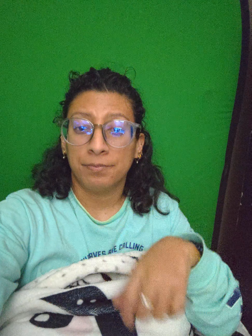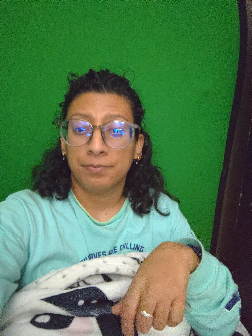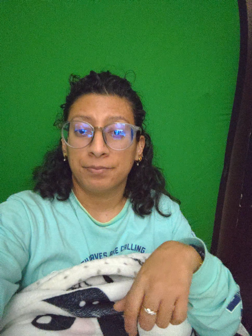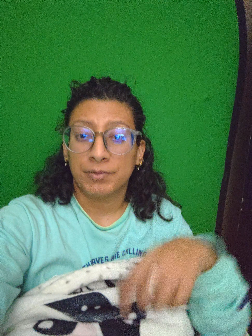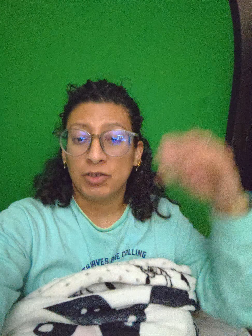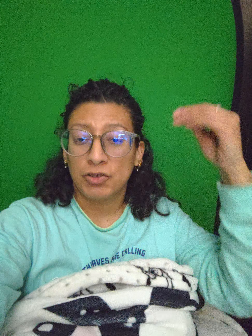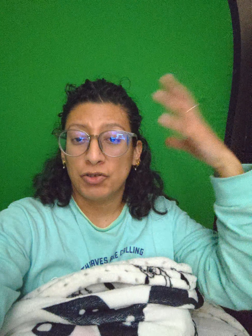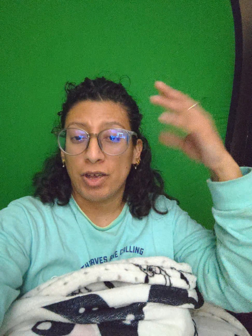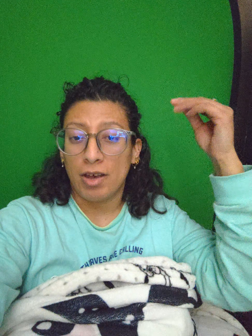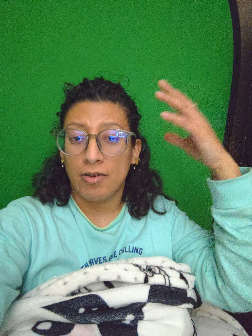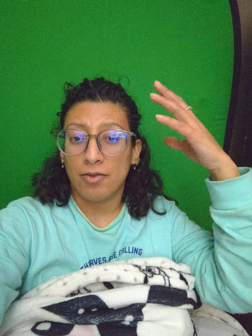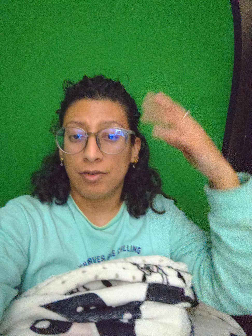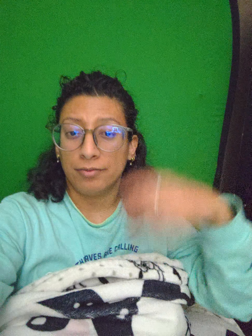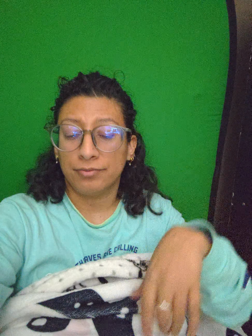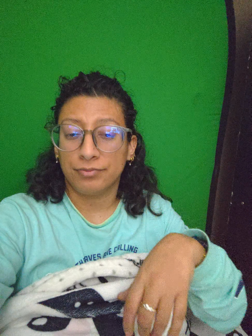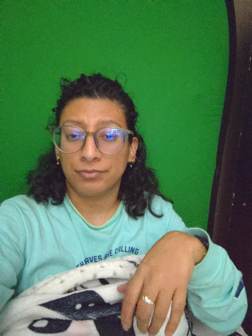shower